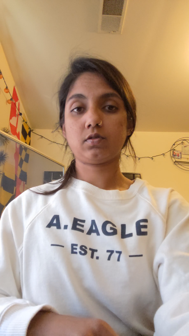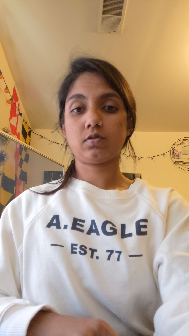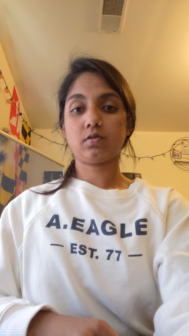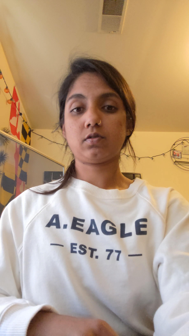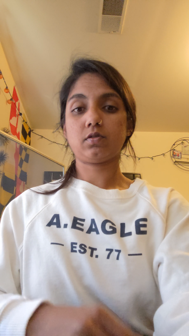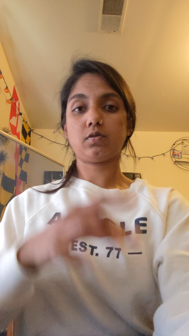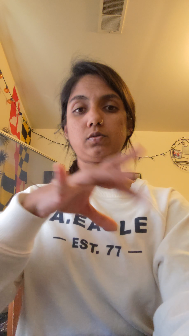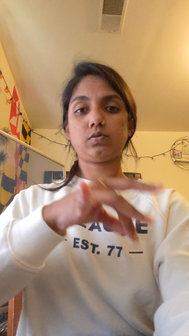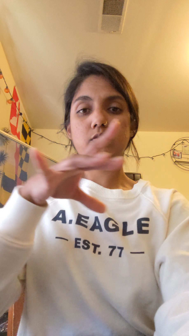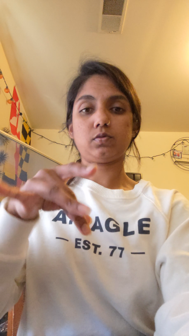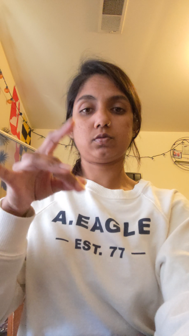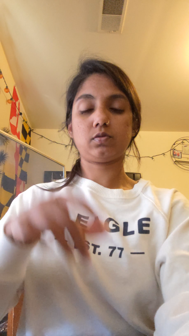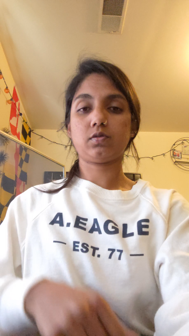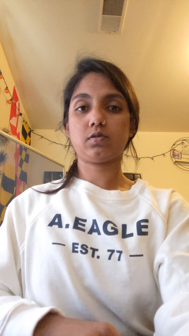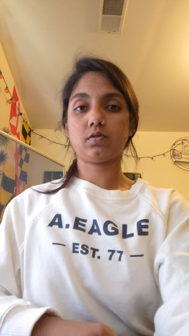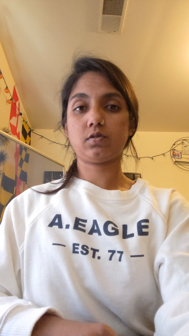choose